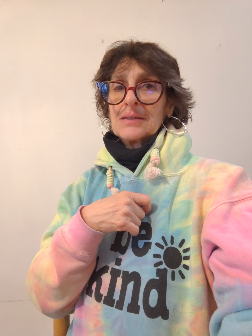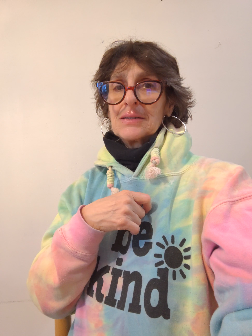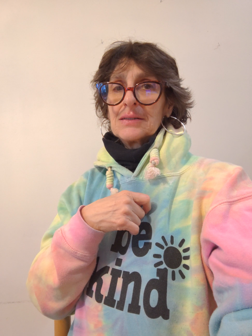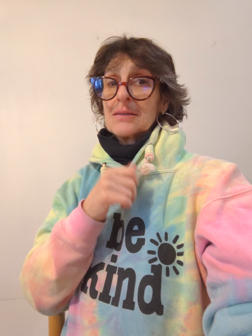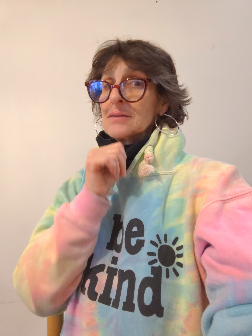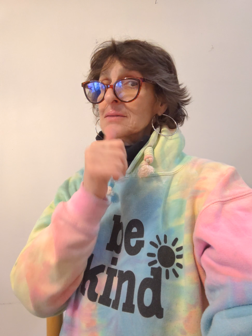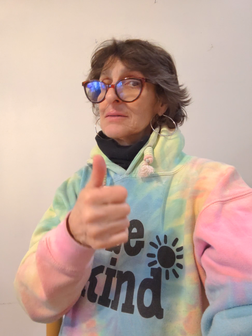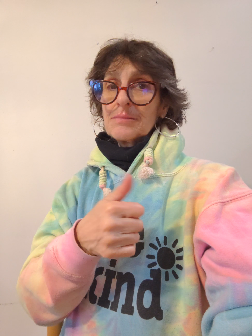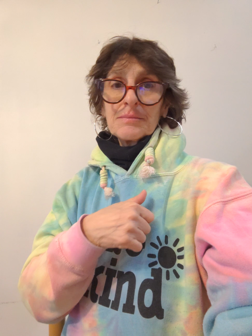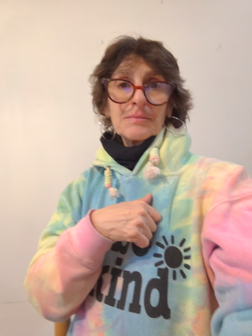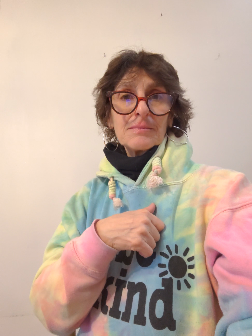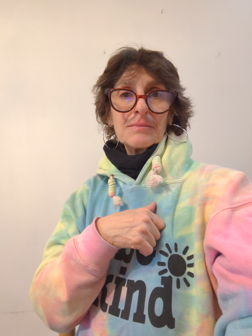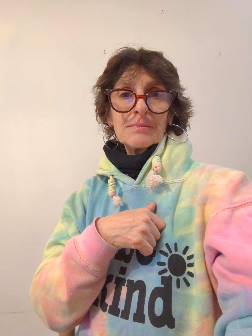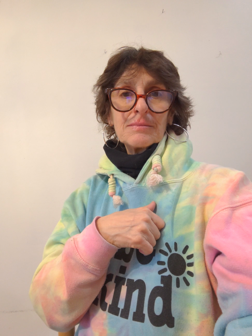not